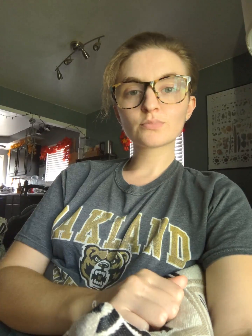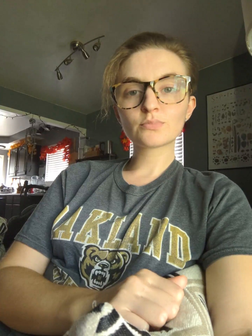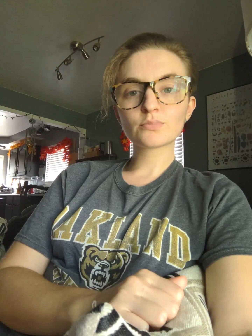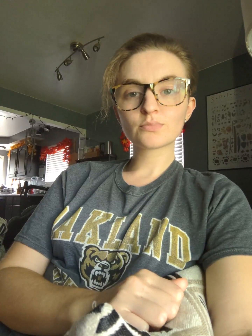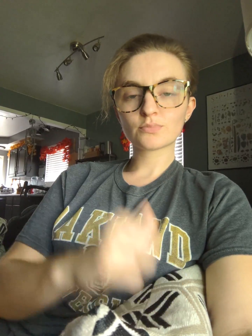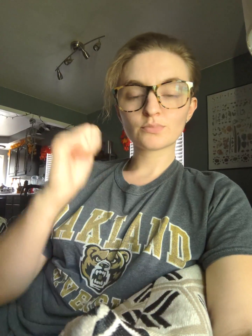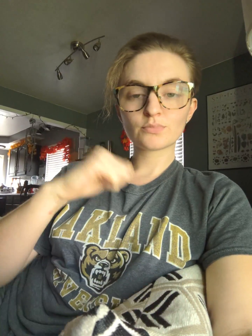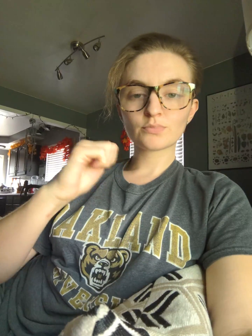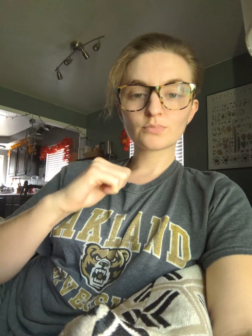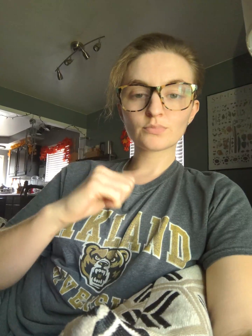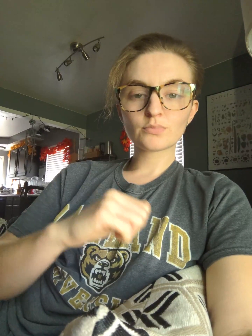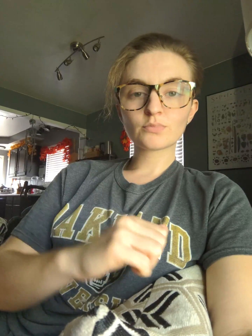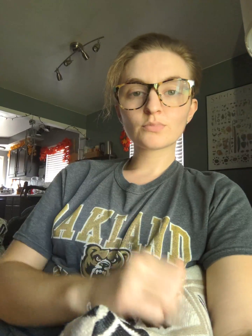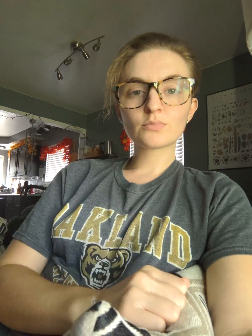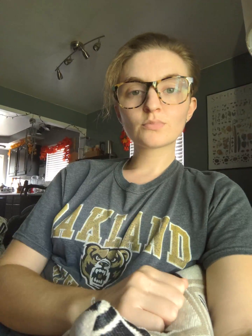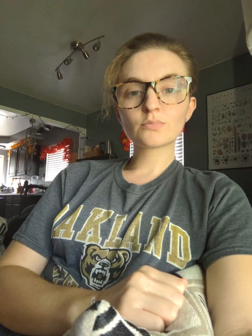rock